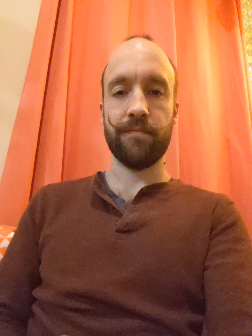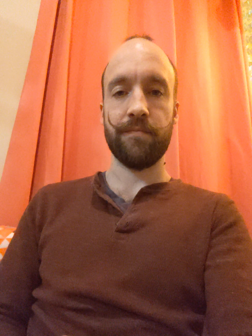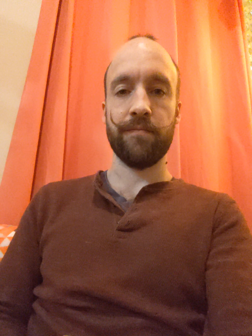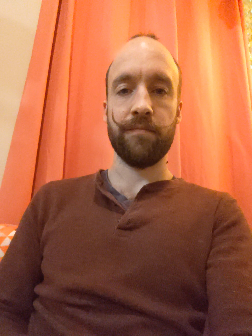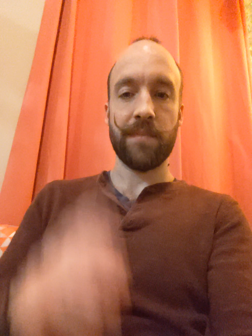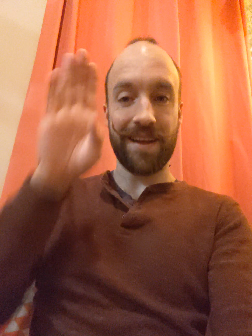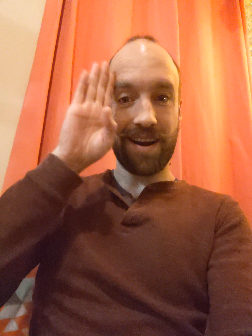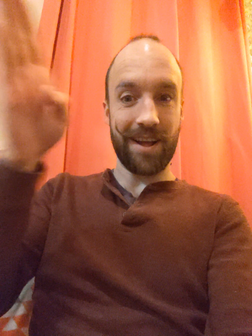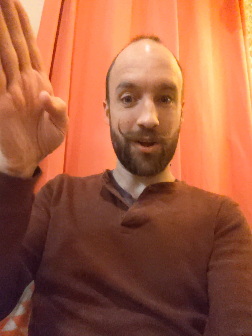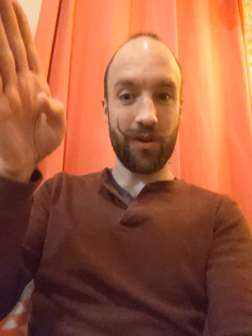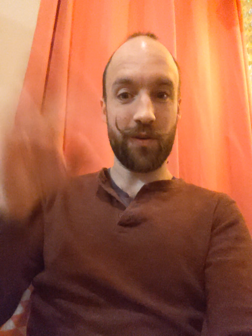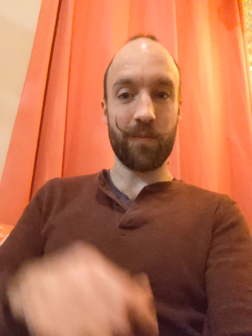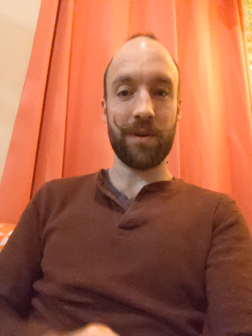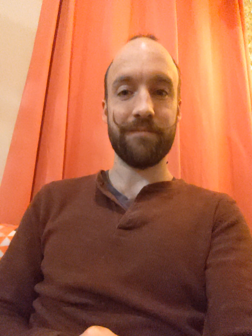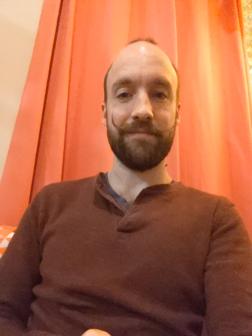hello